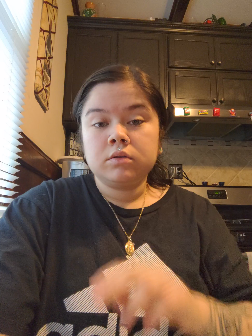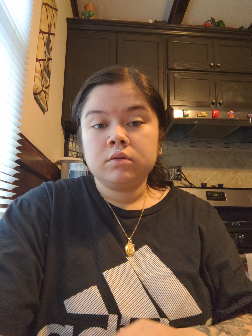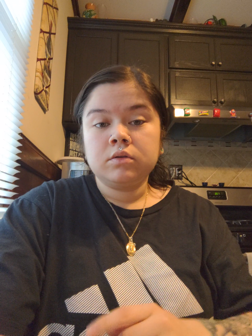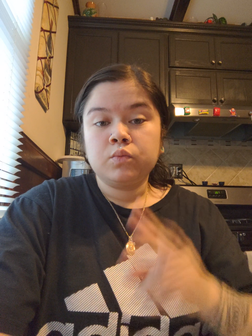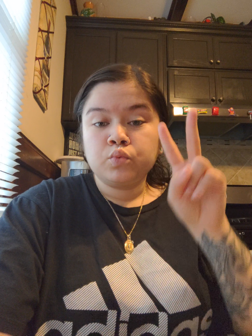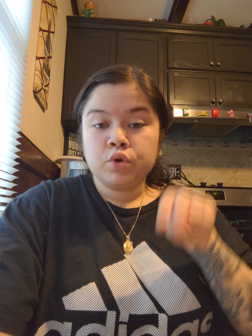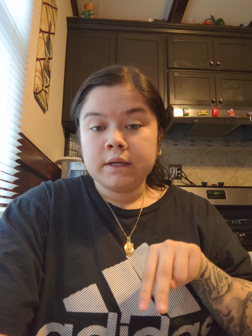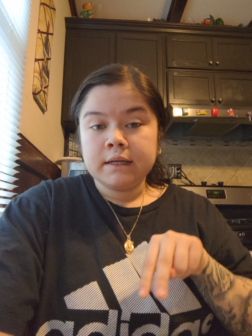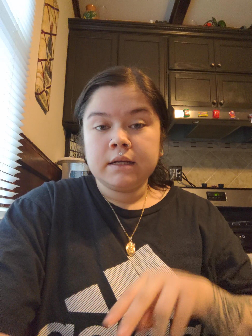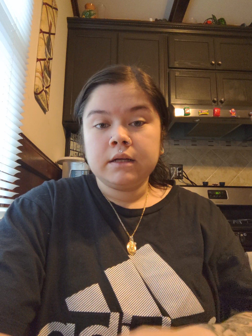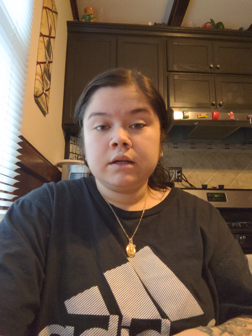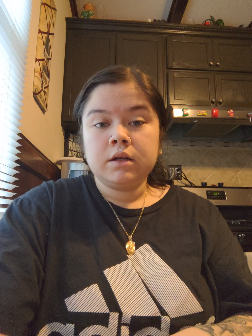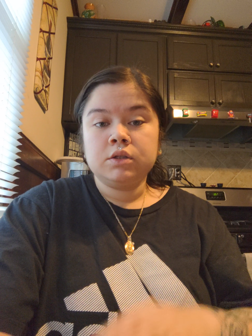read